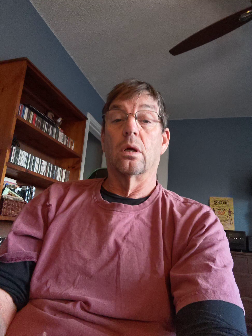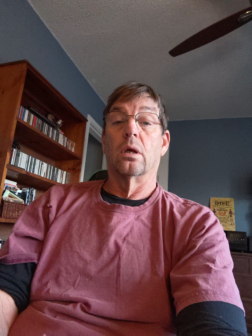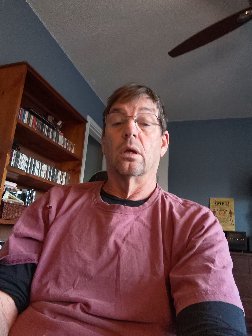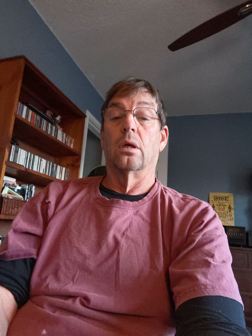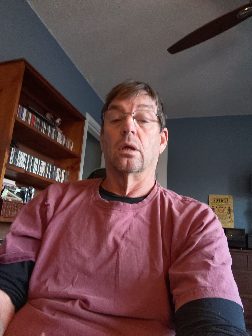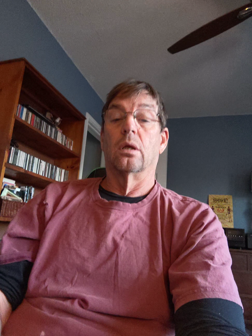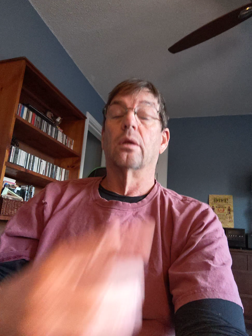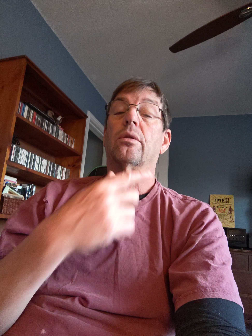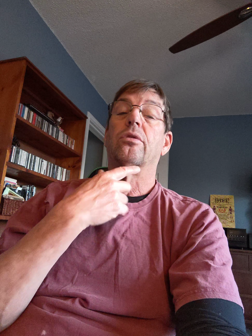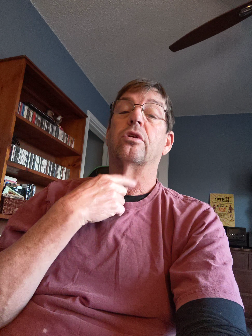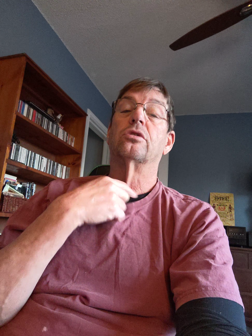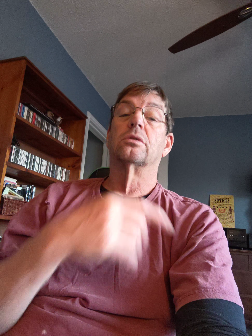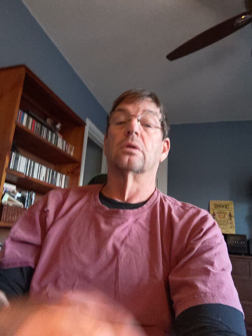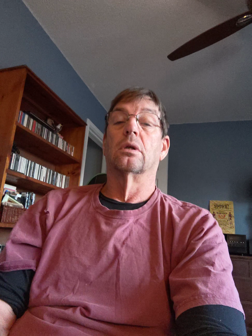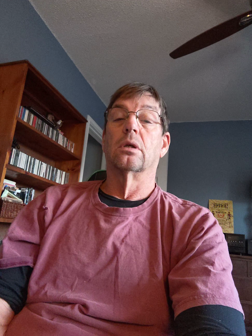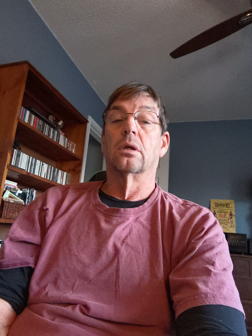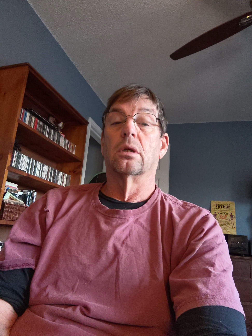thirsty